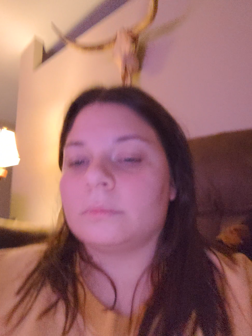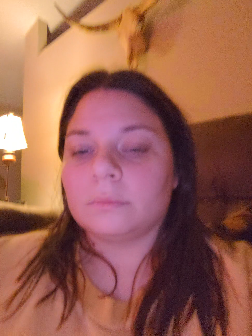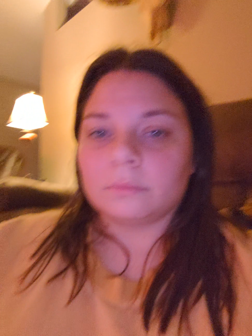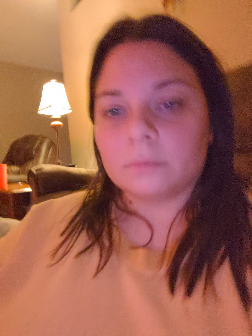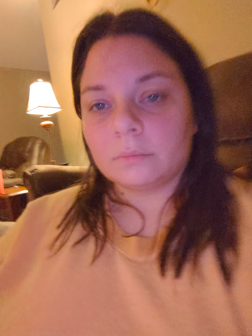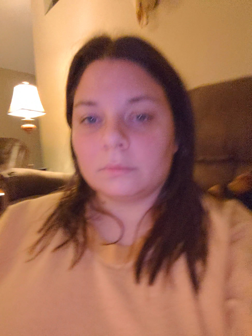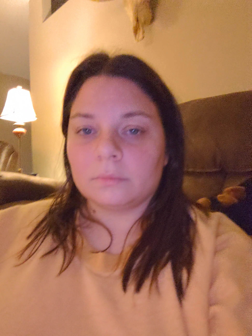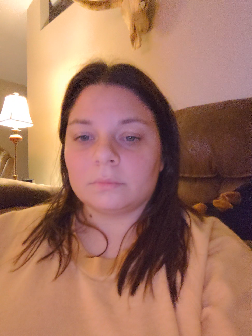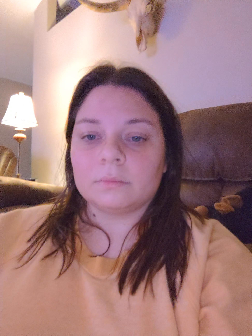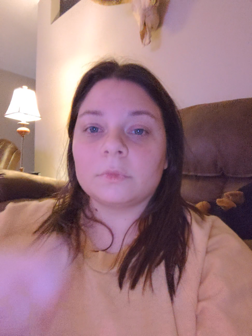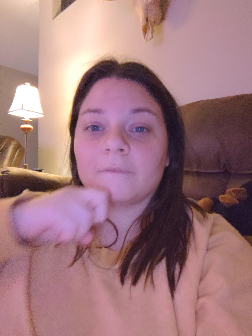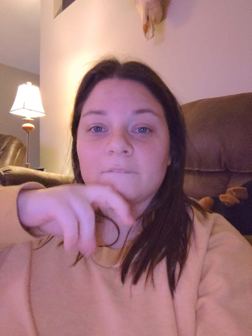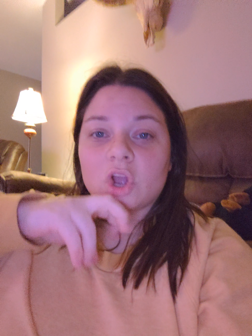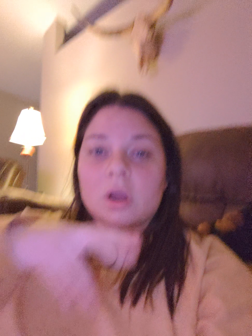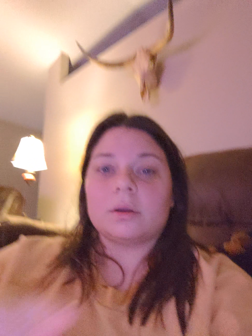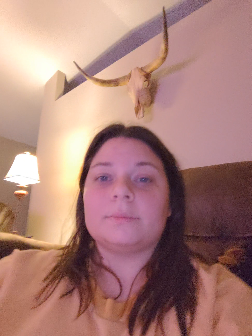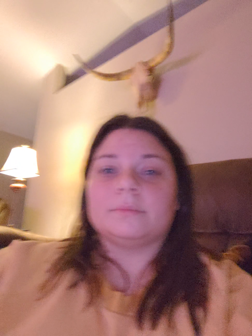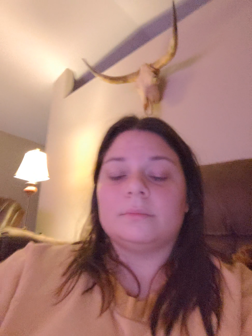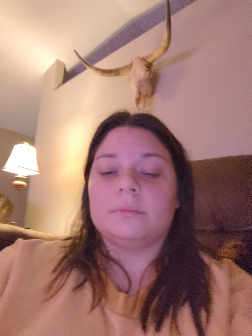frog